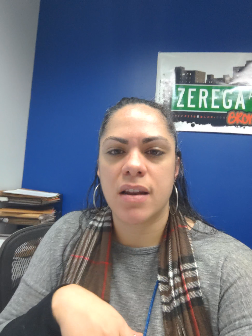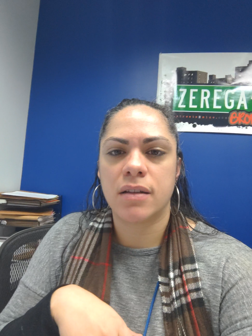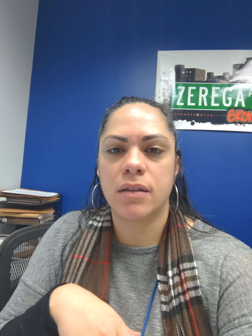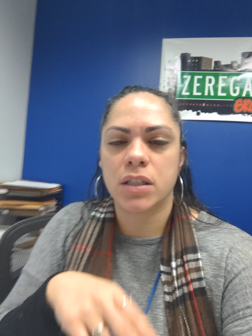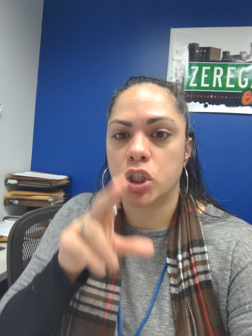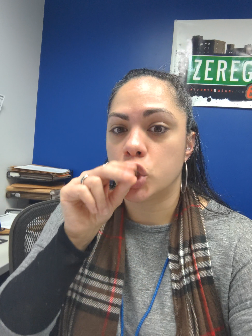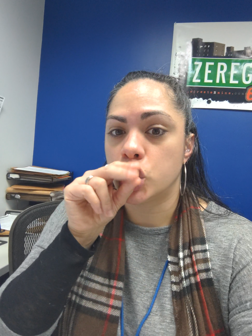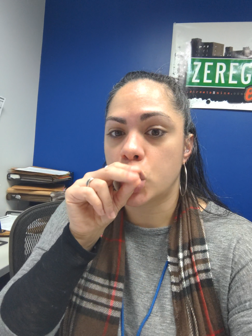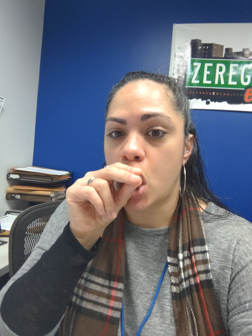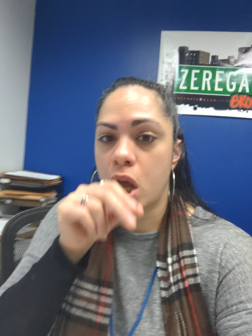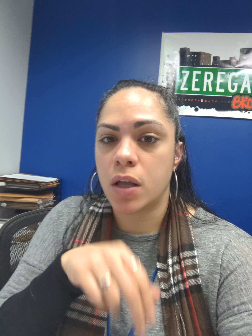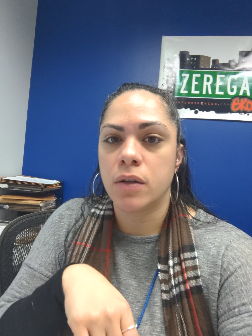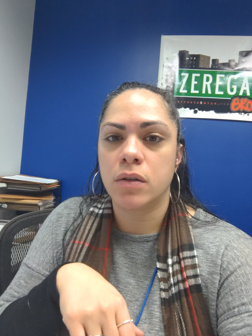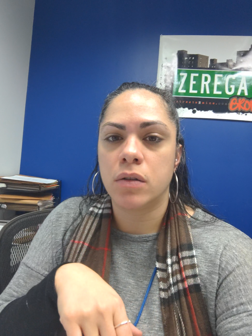duck